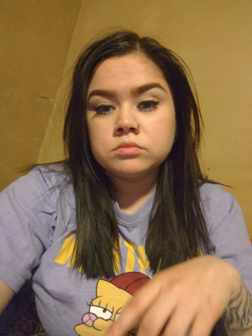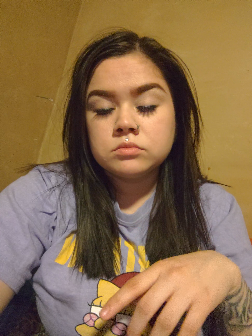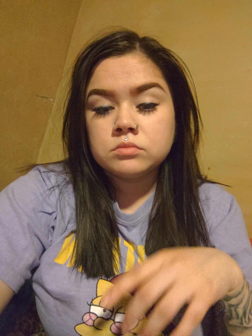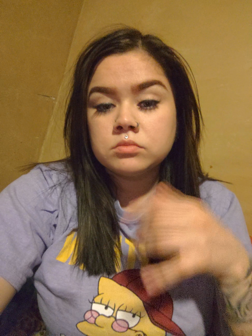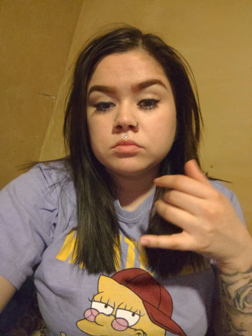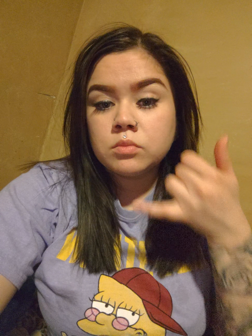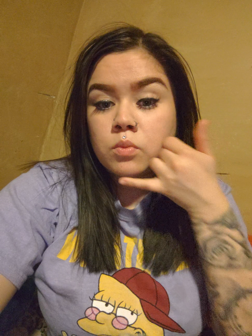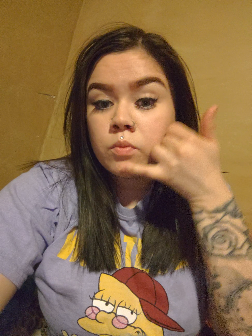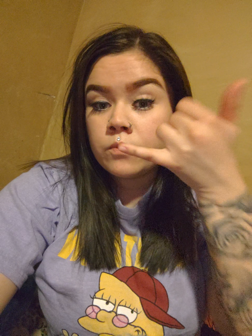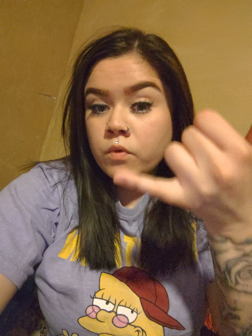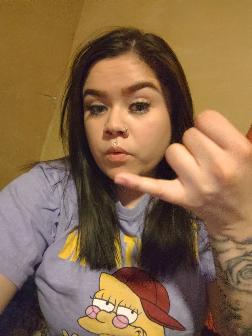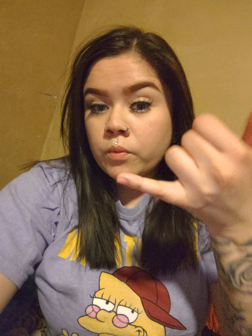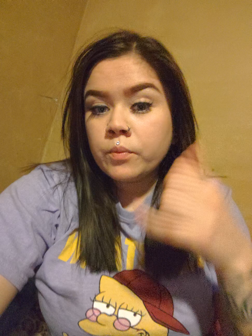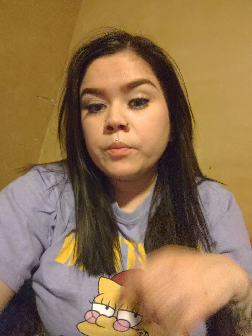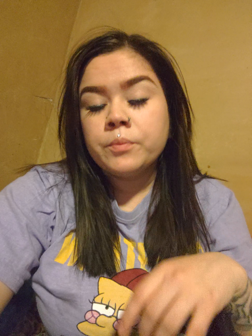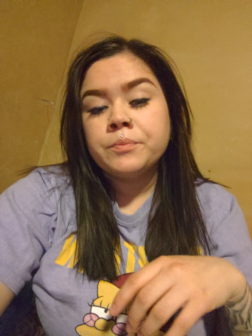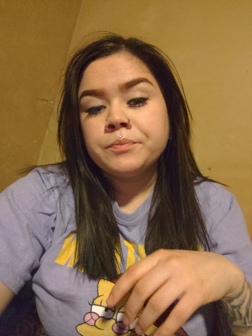call on the phone